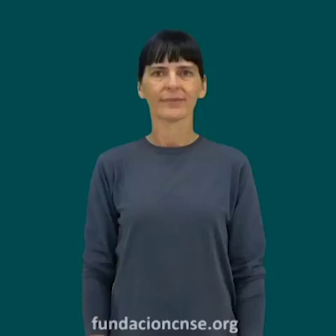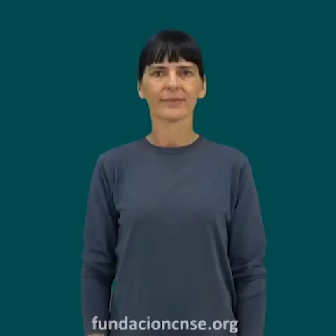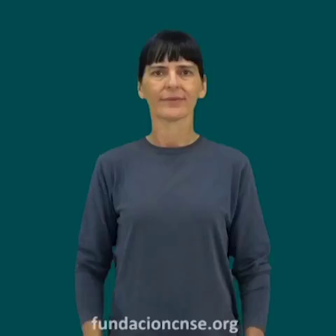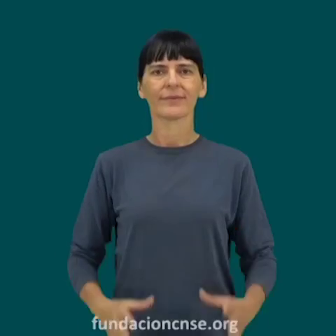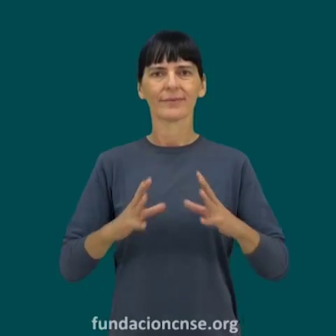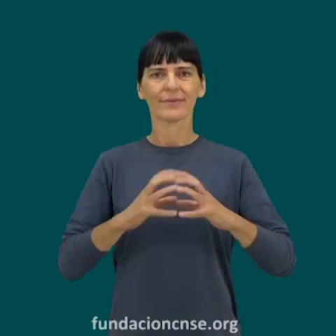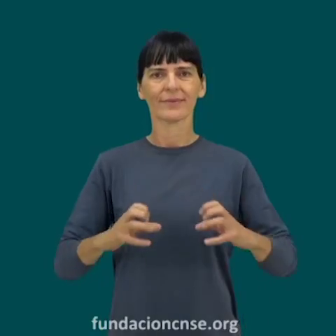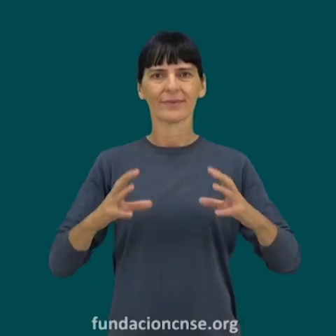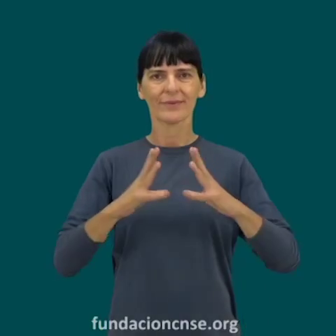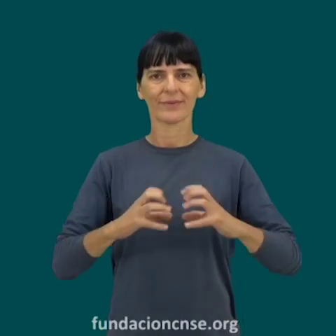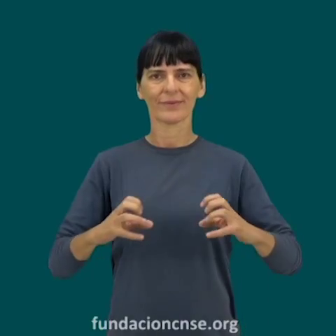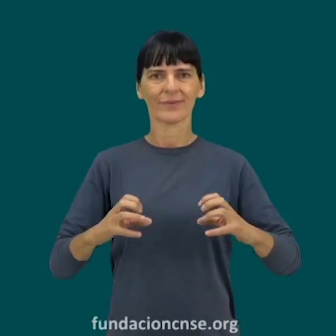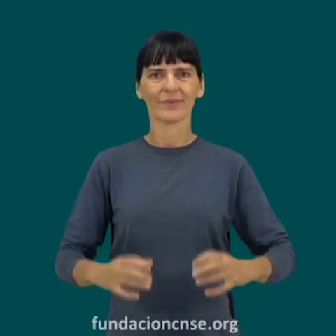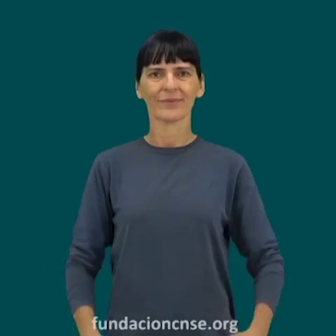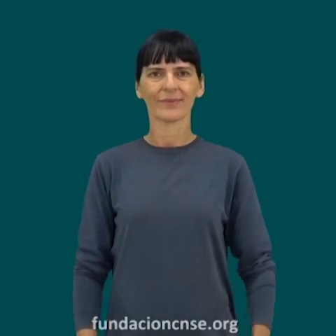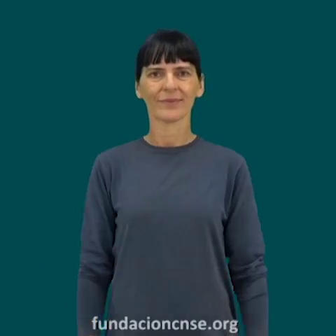algodon